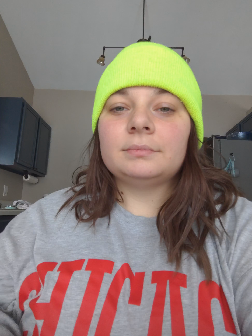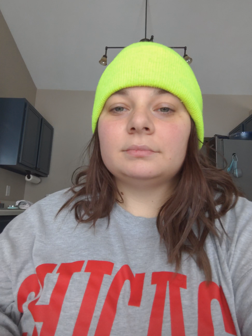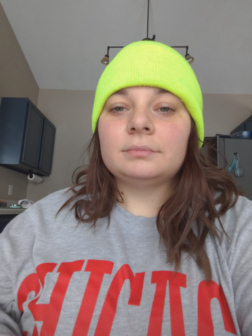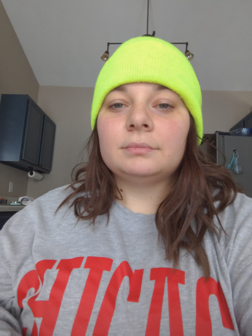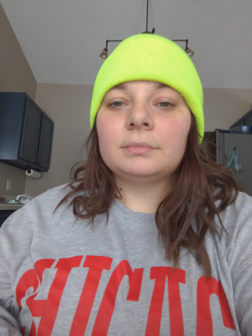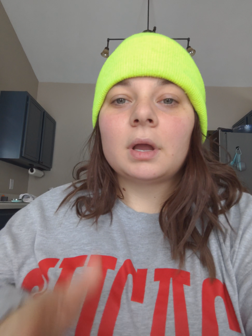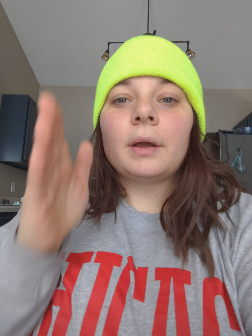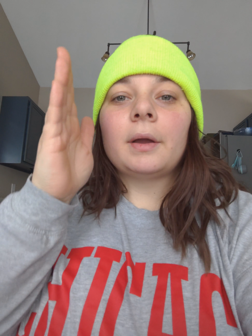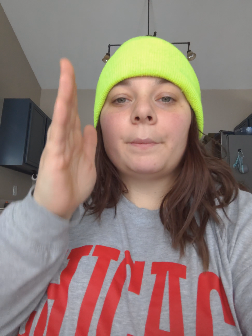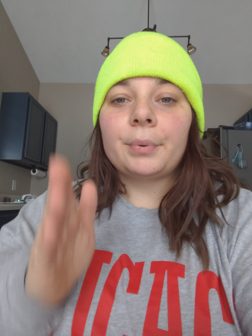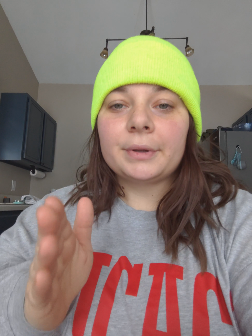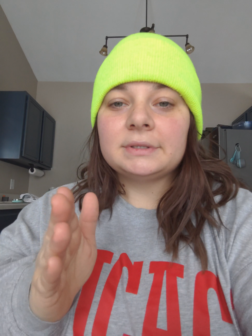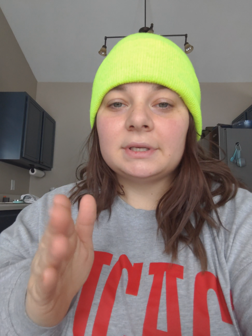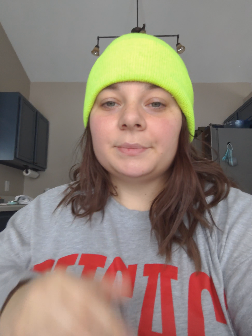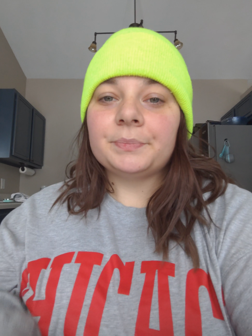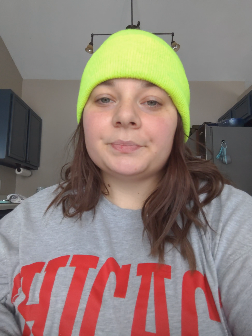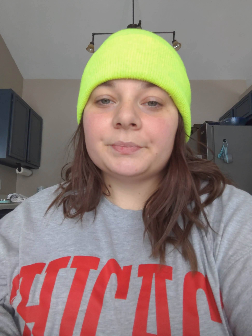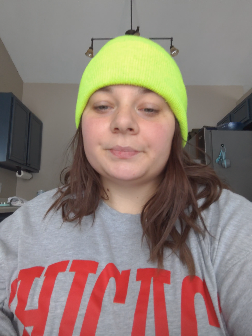person